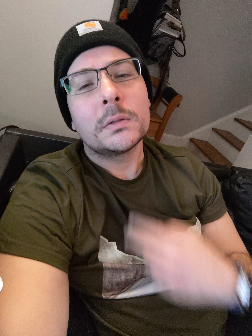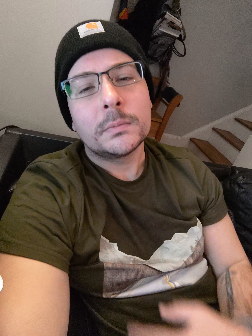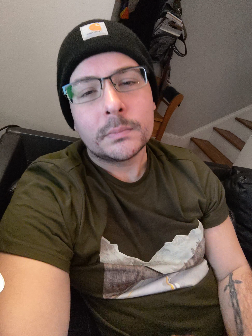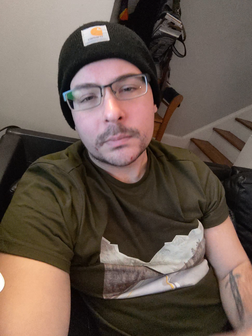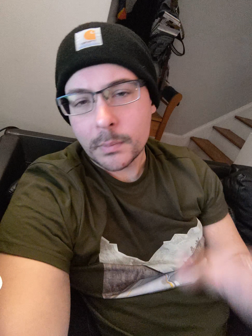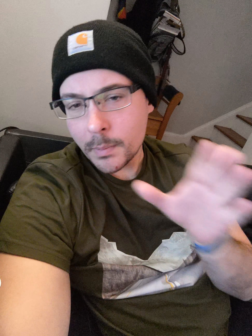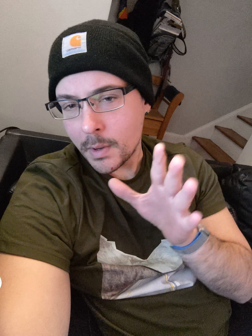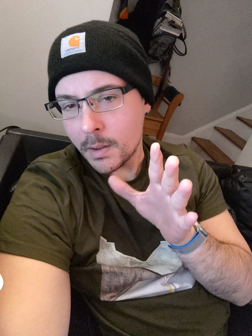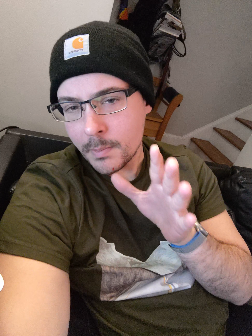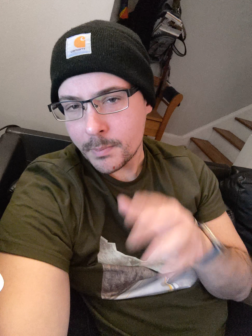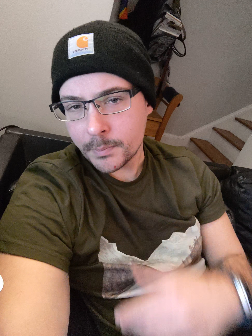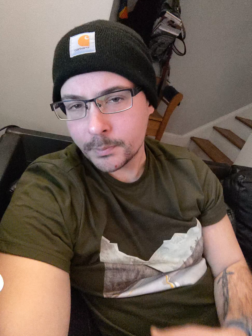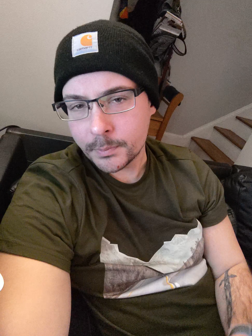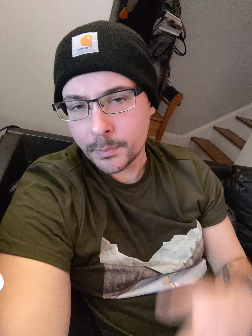mom